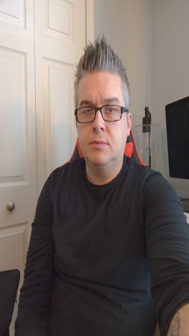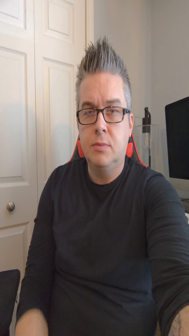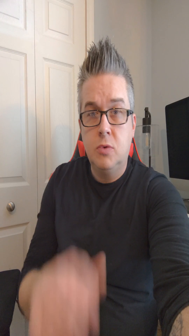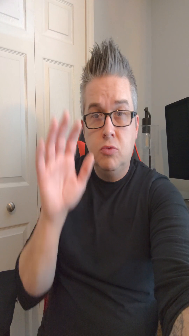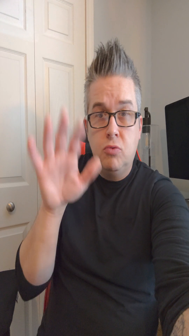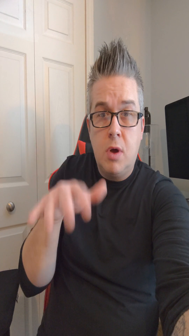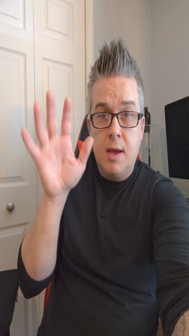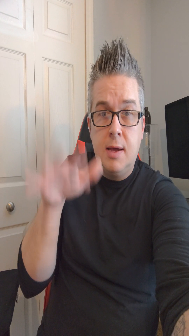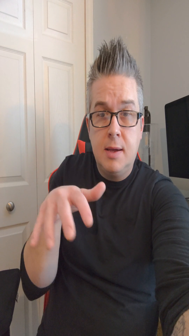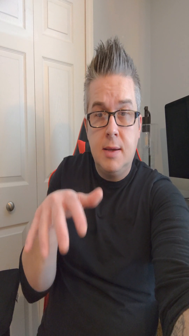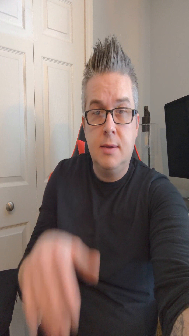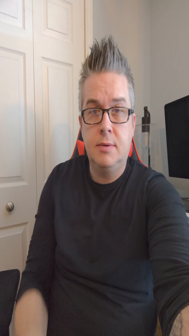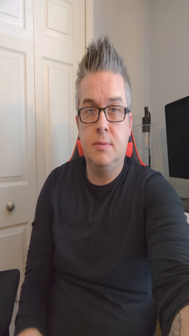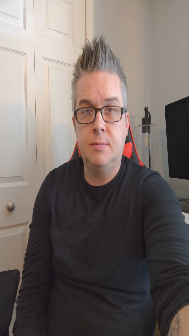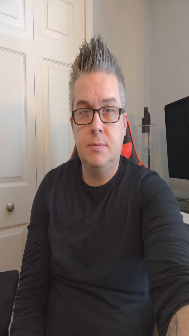rain